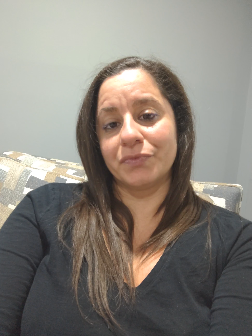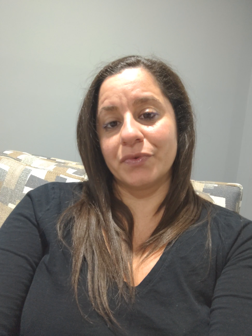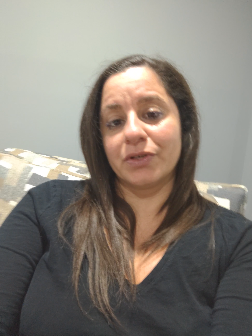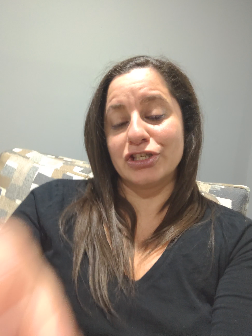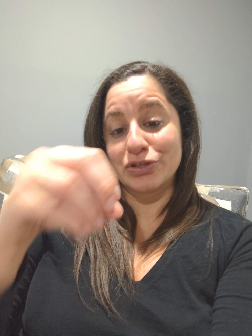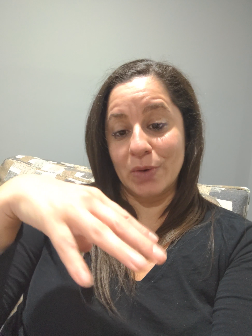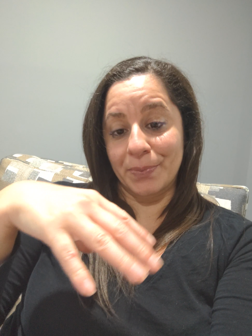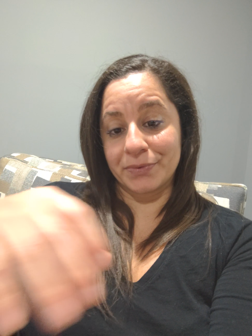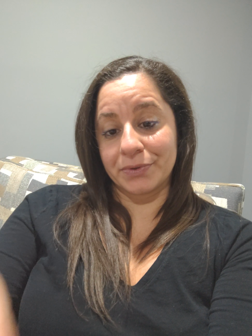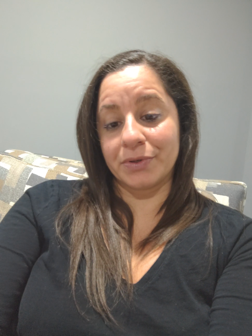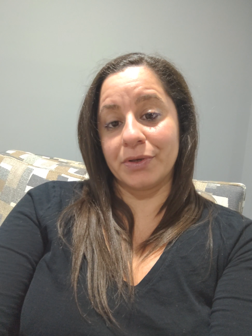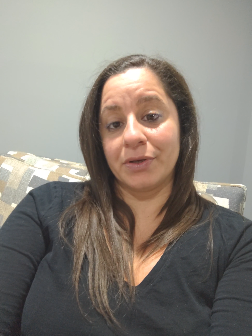drop